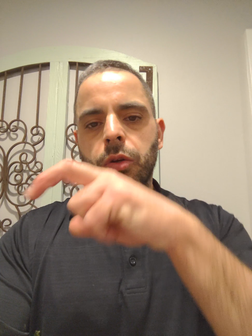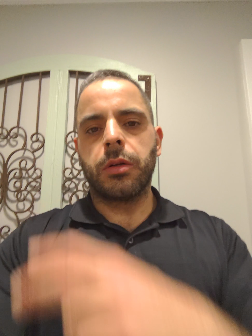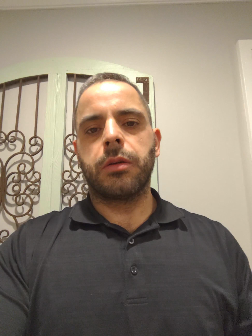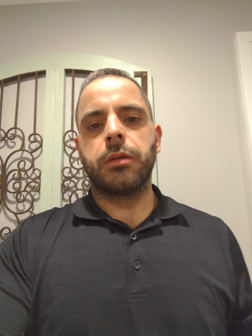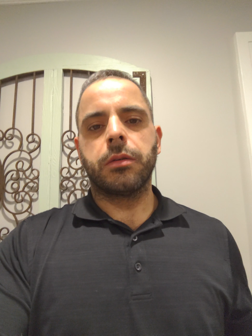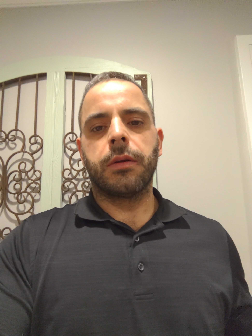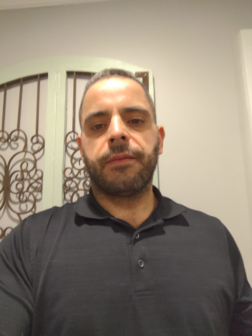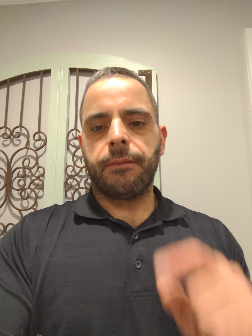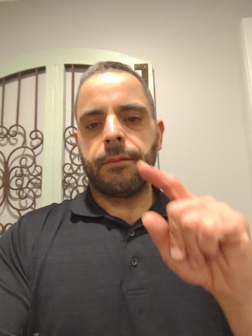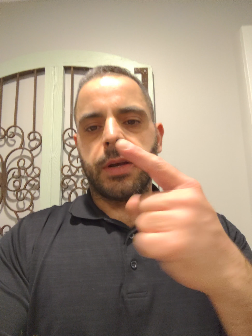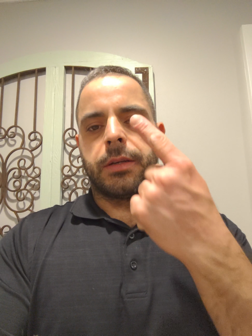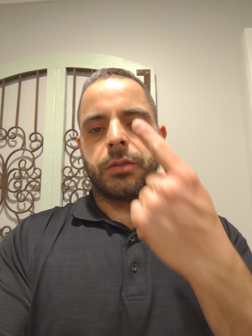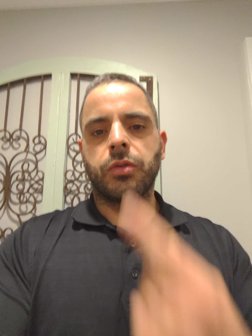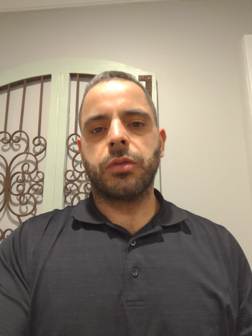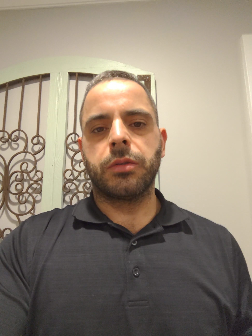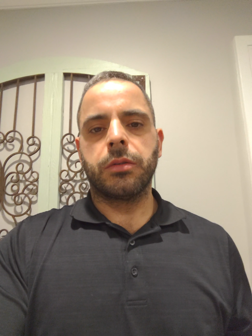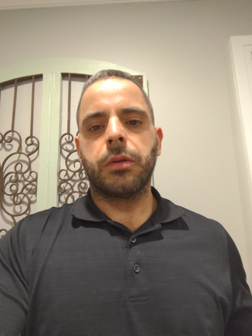first